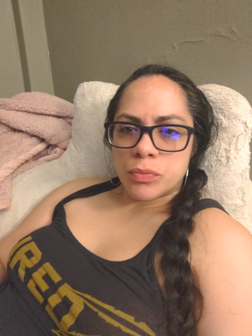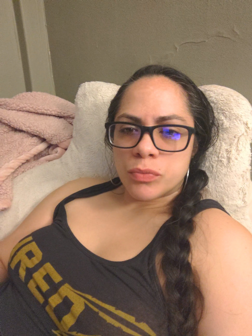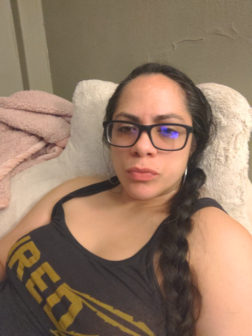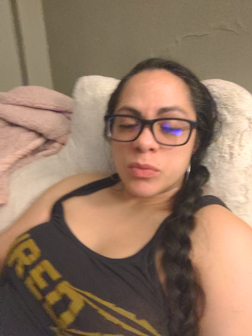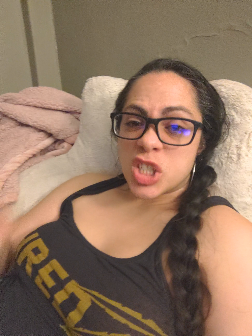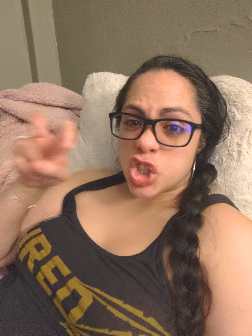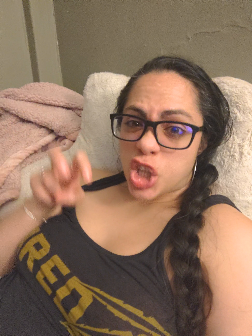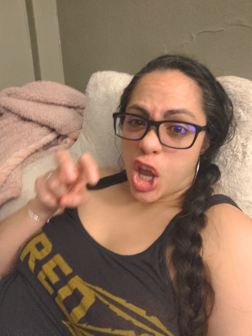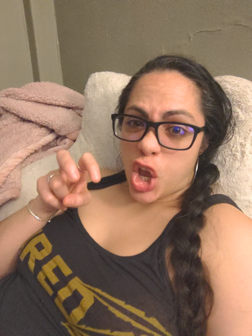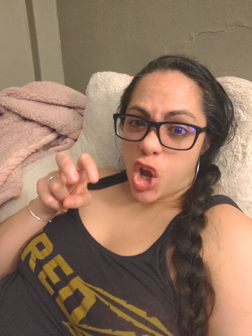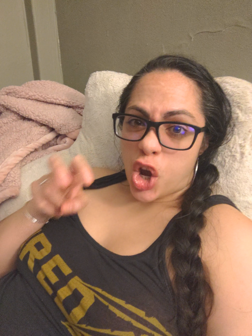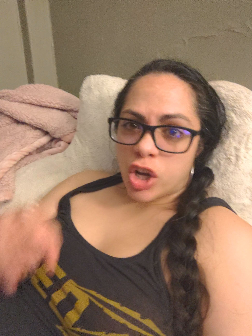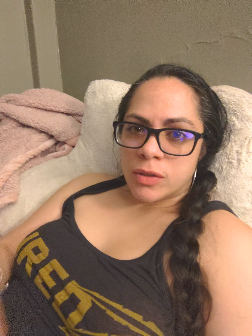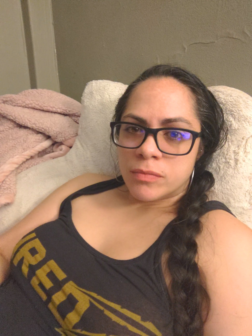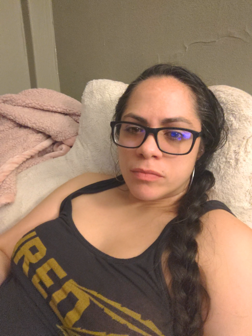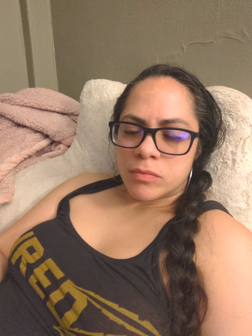chair